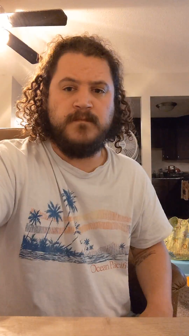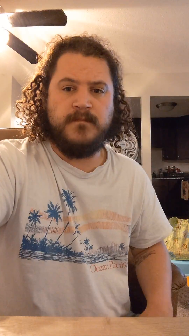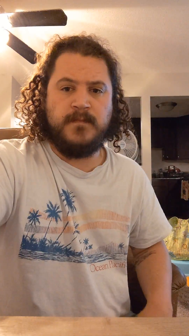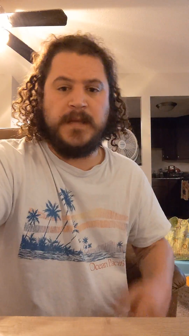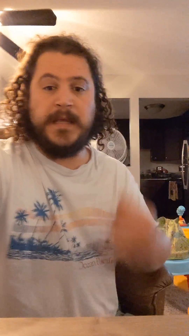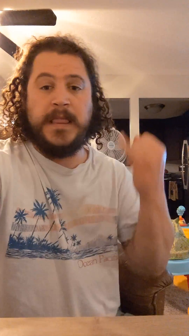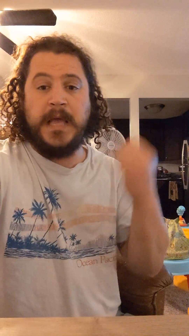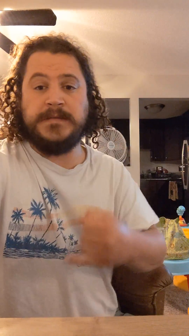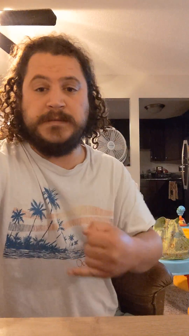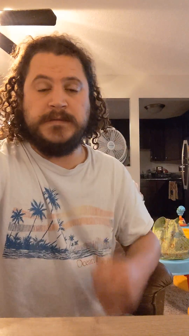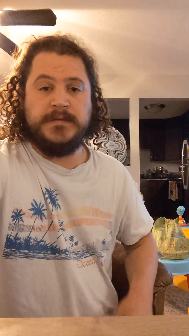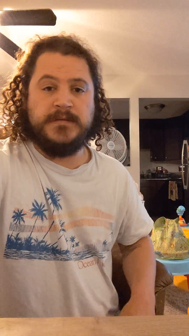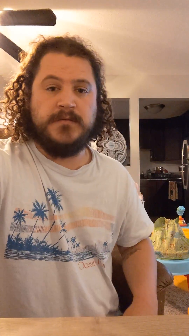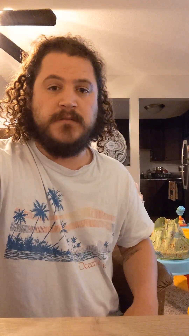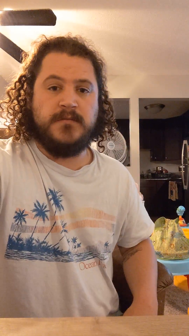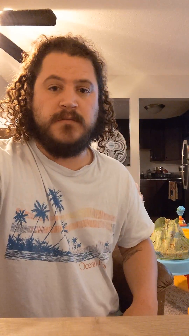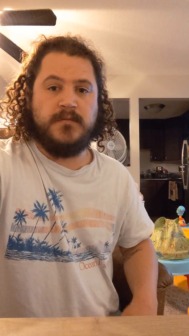last